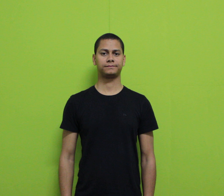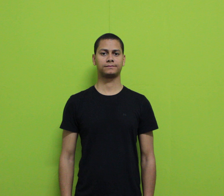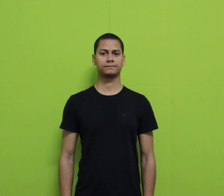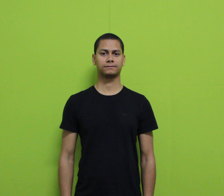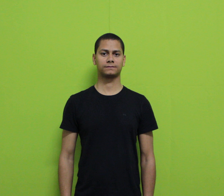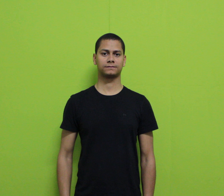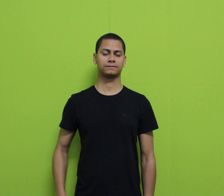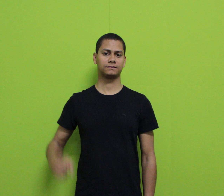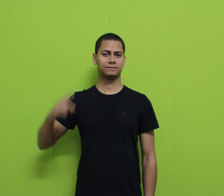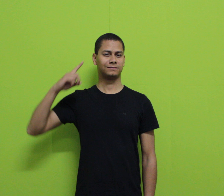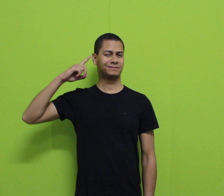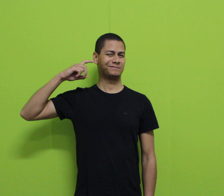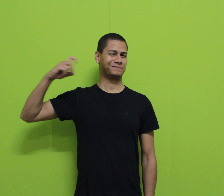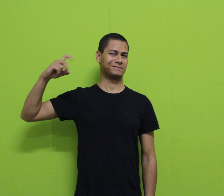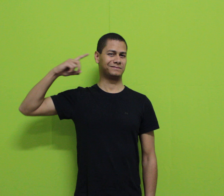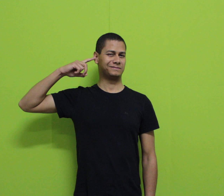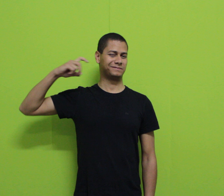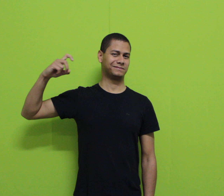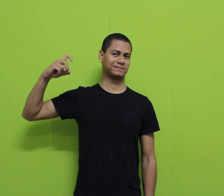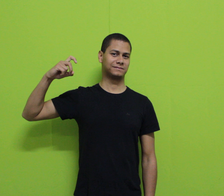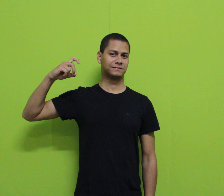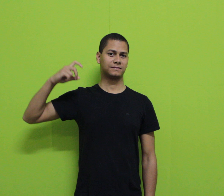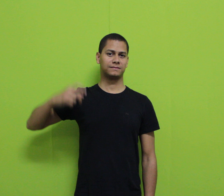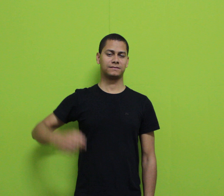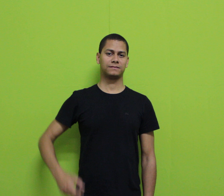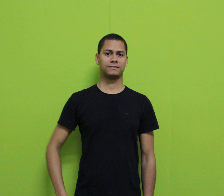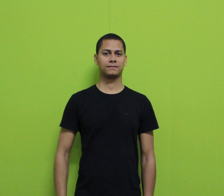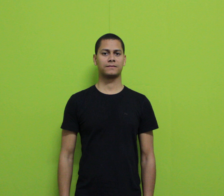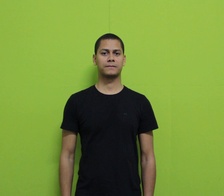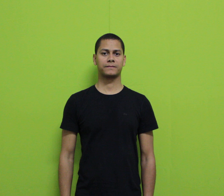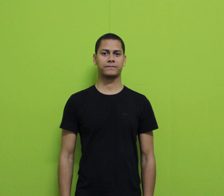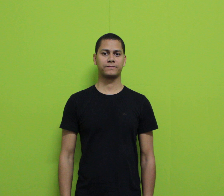barulho